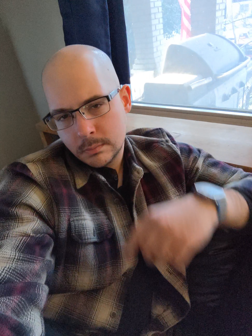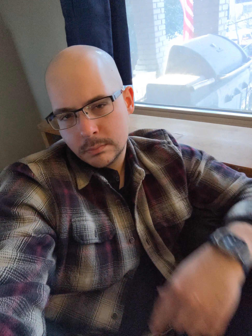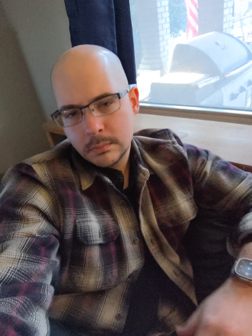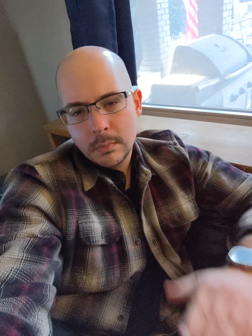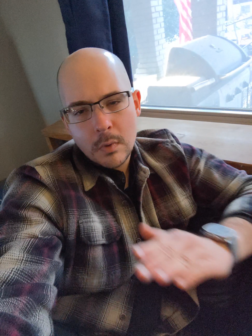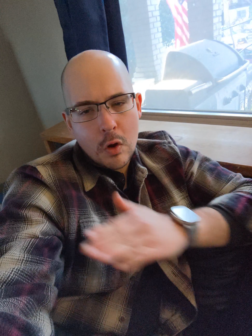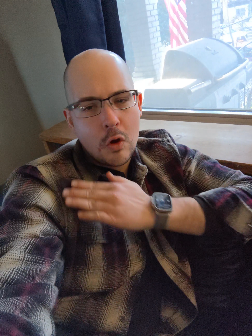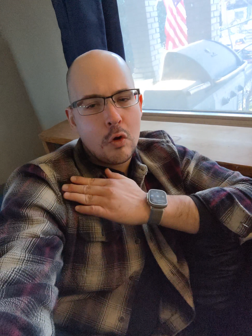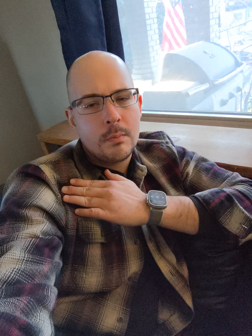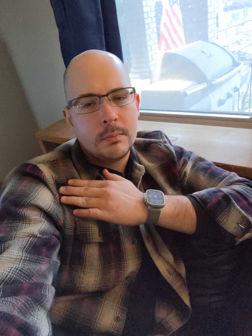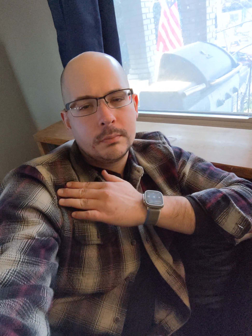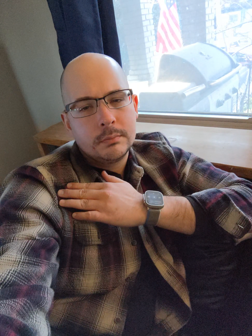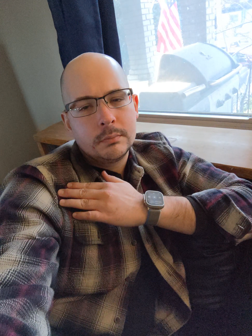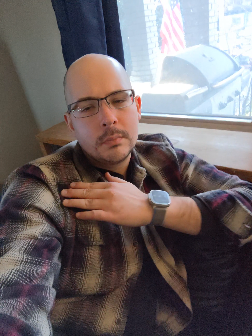arm